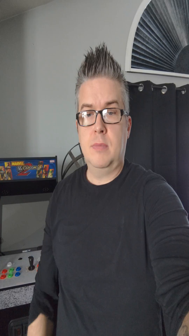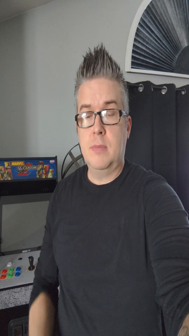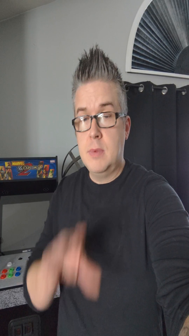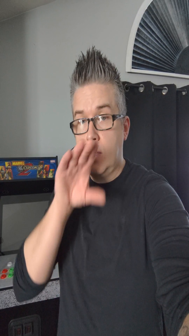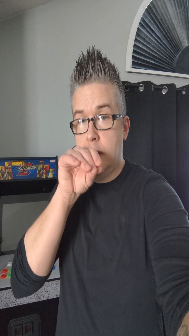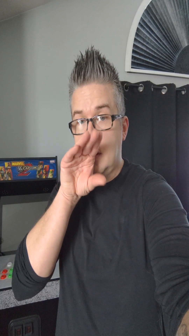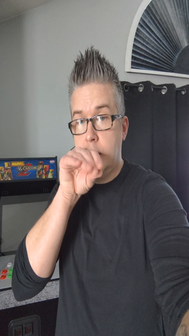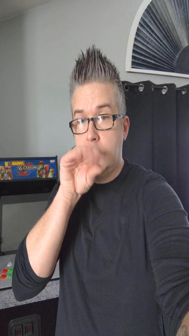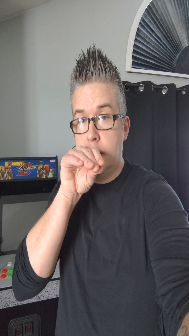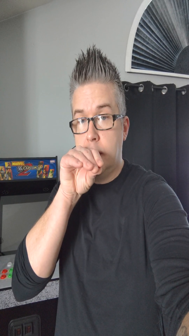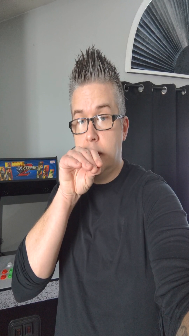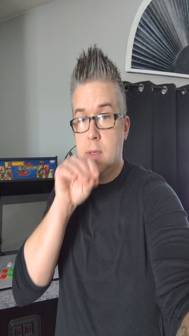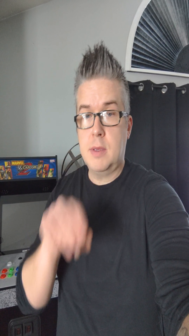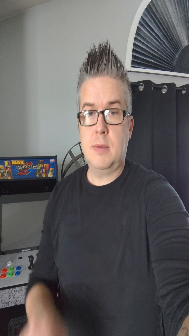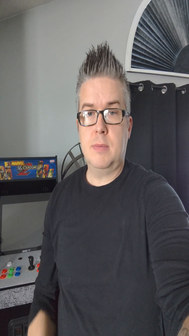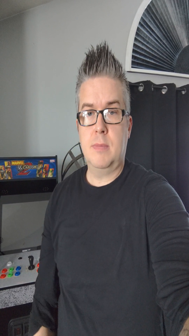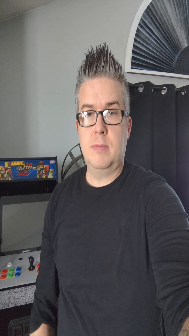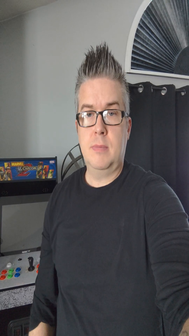goose